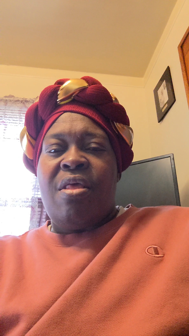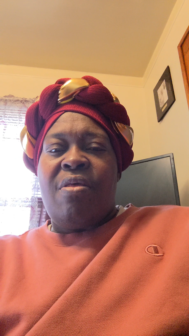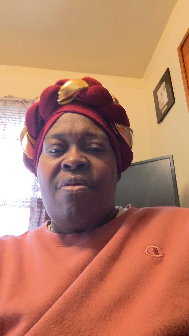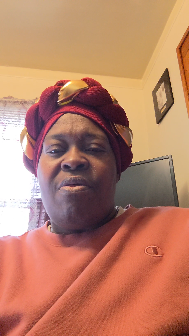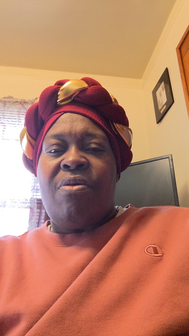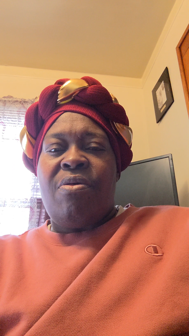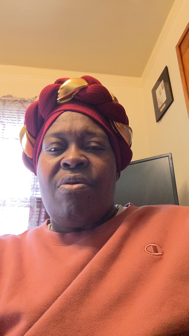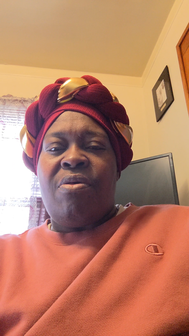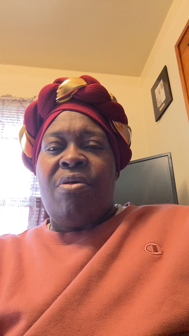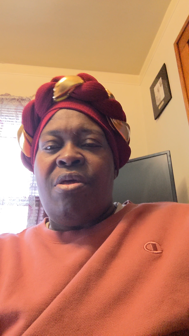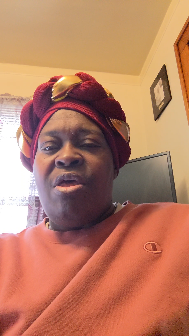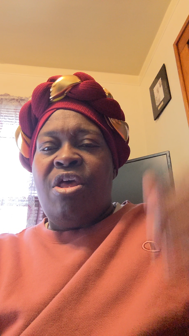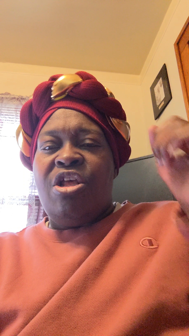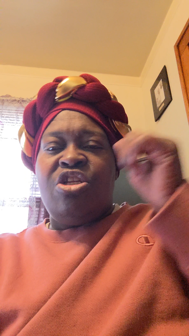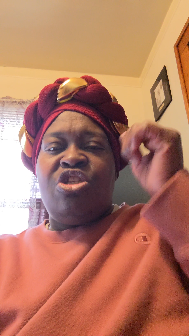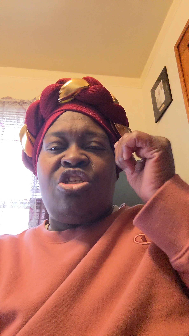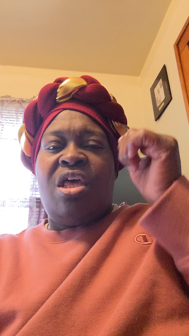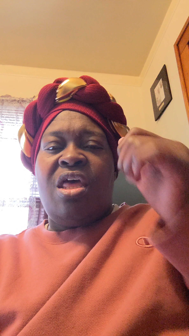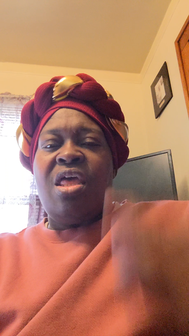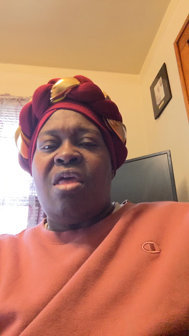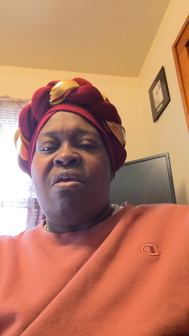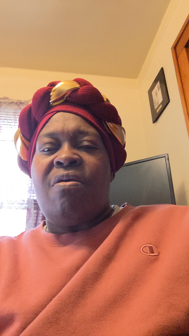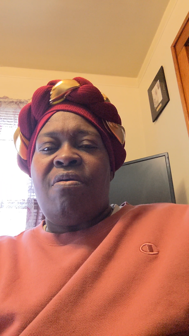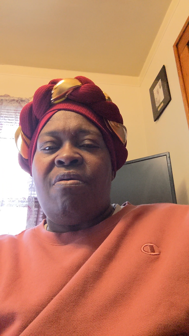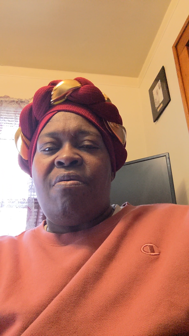shake